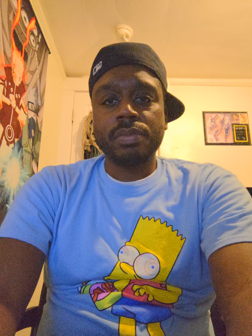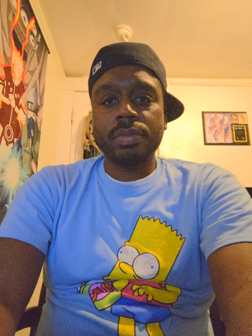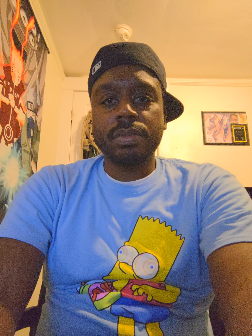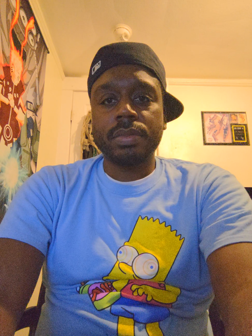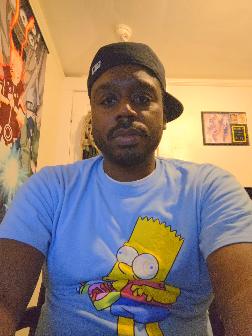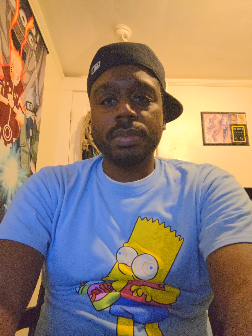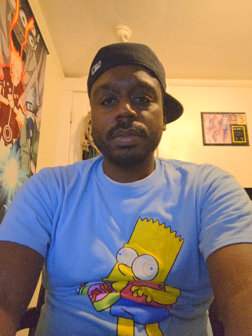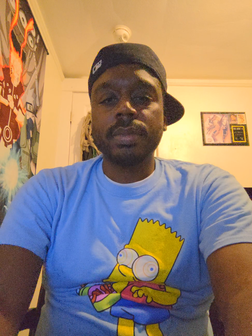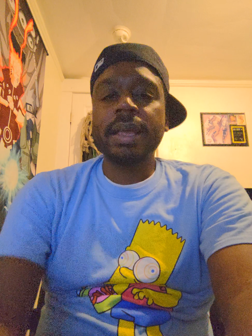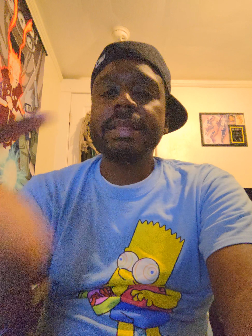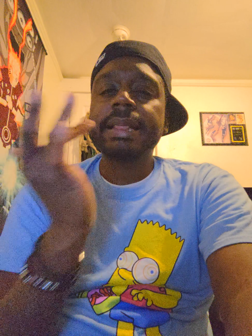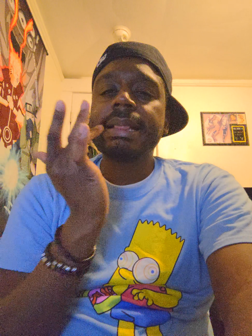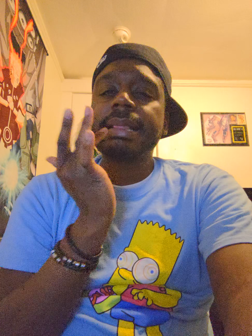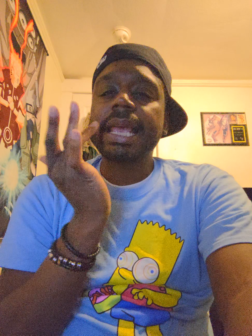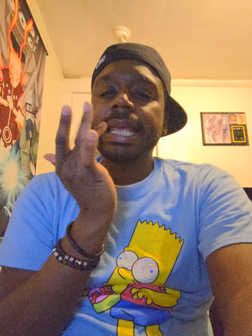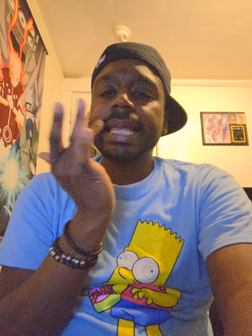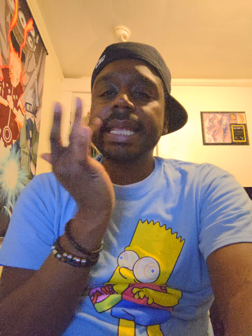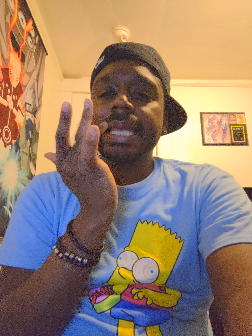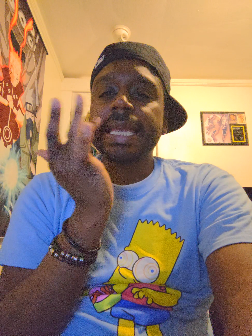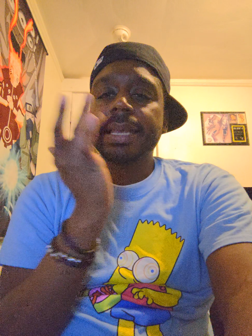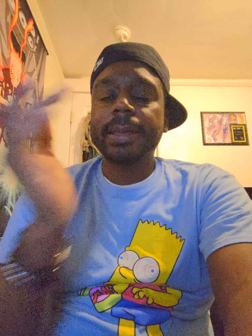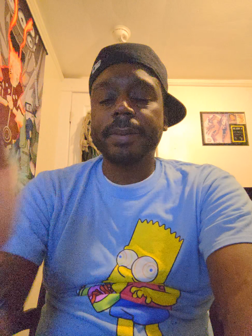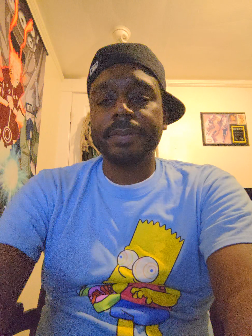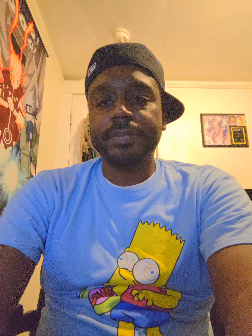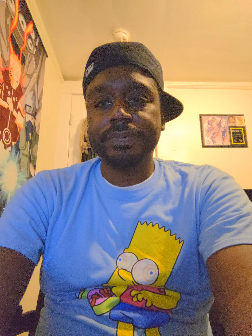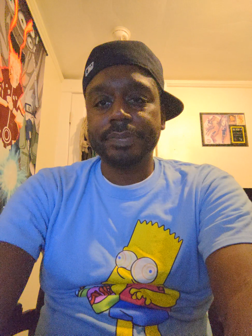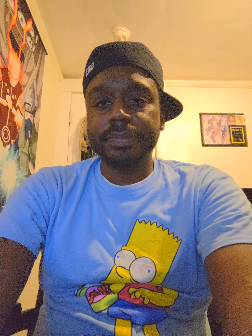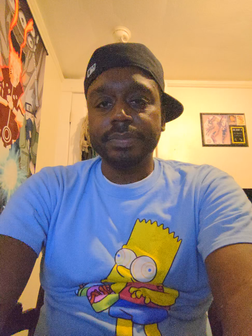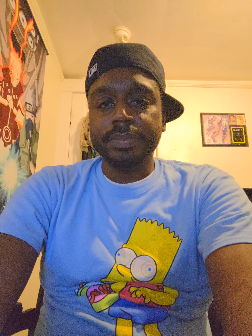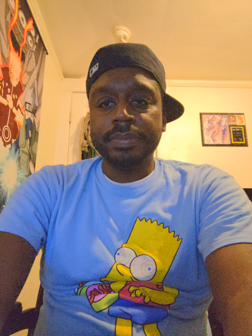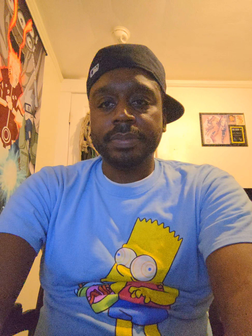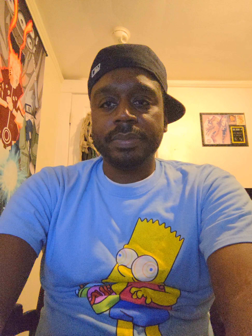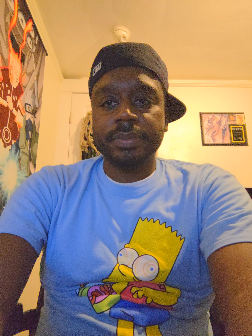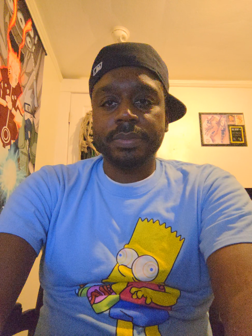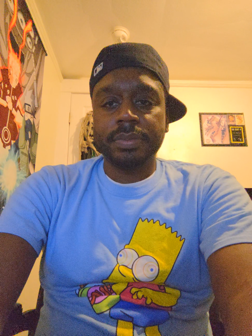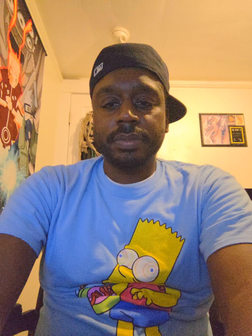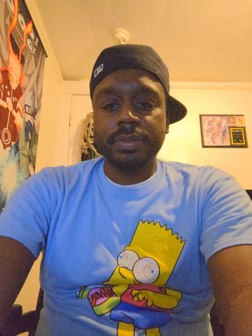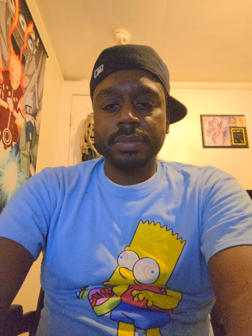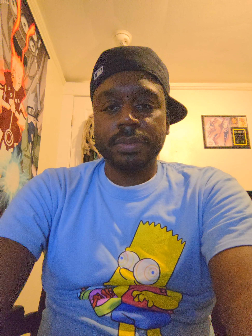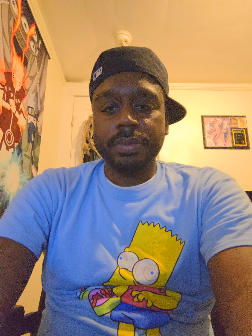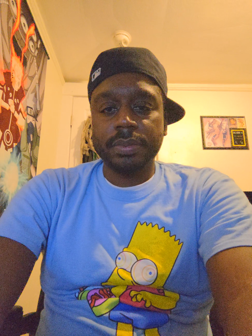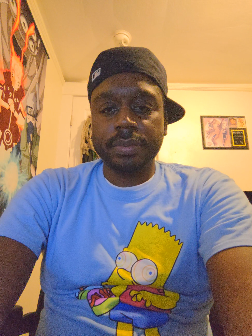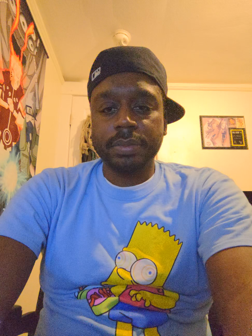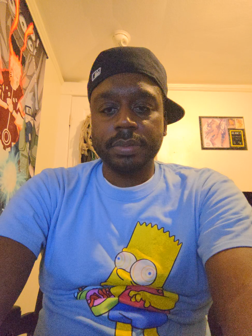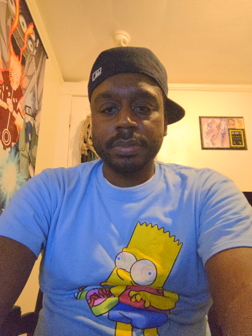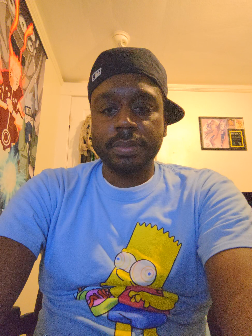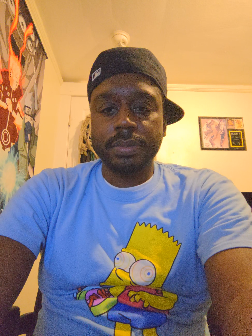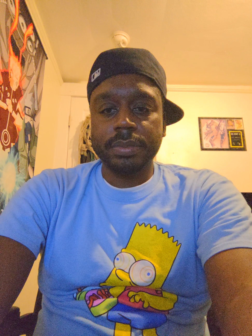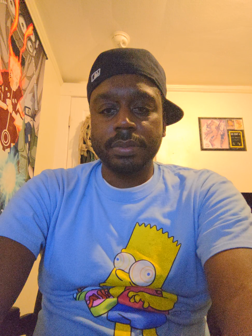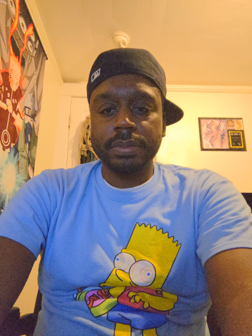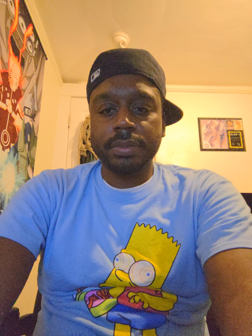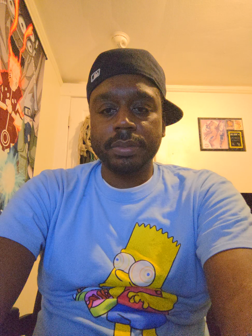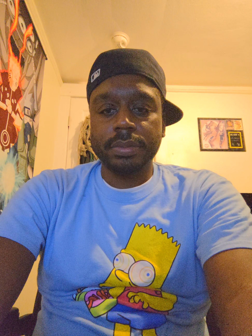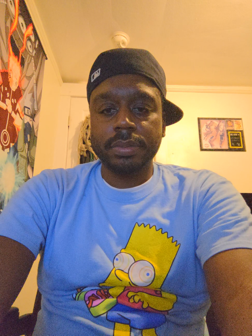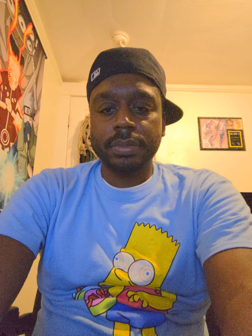taste